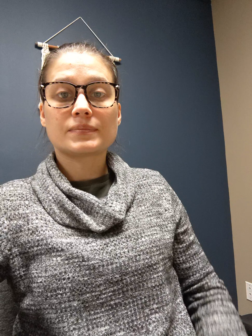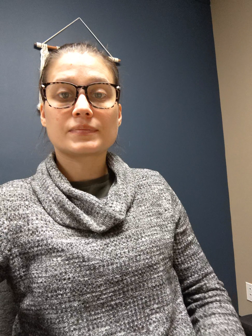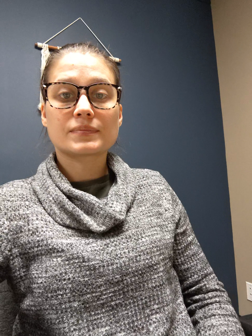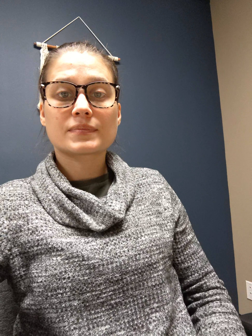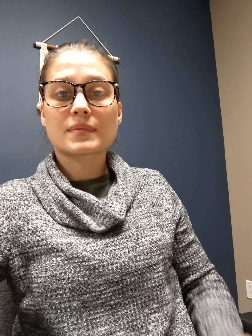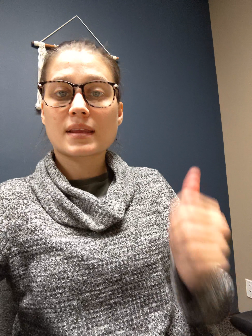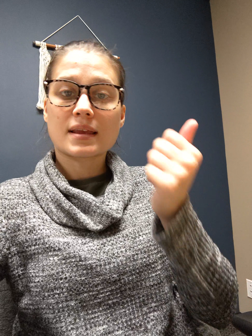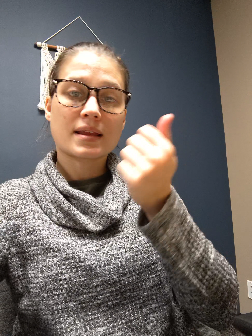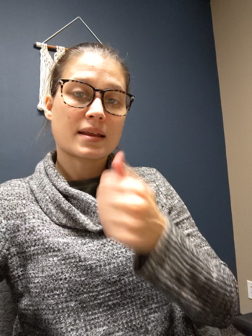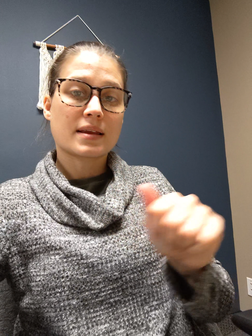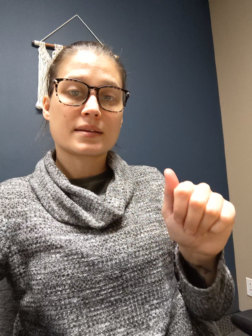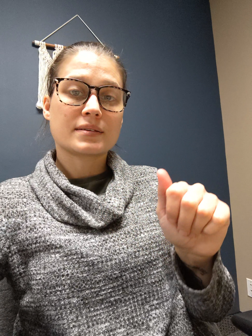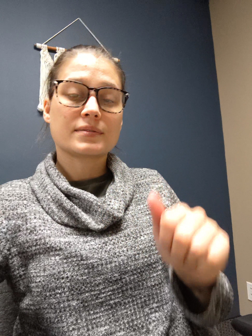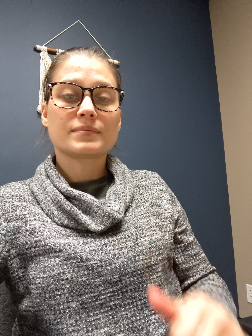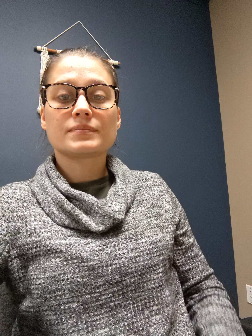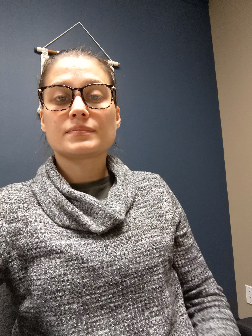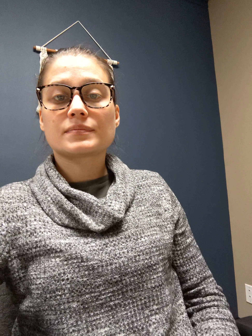any